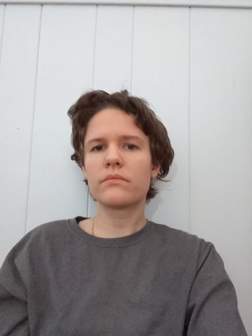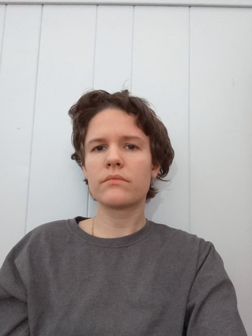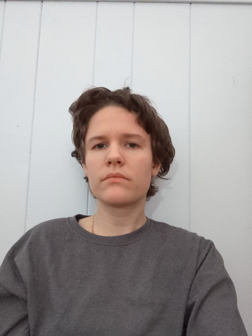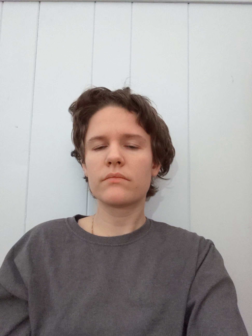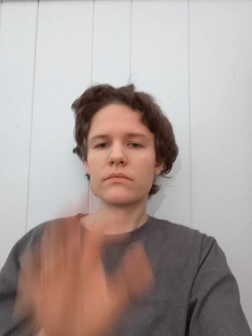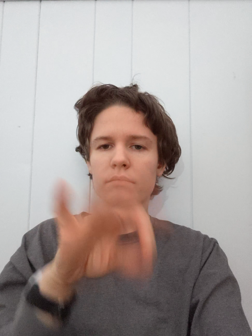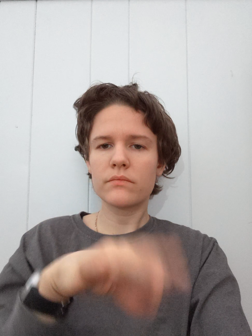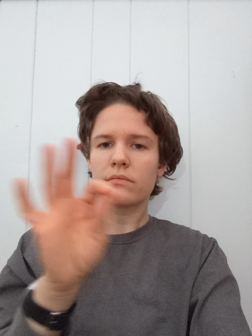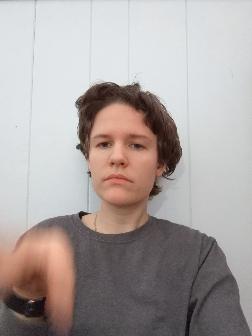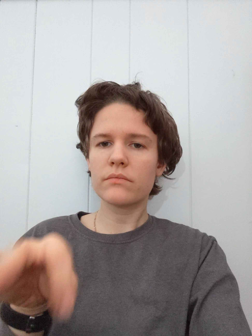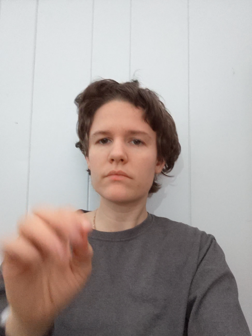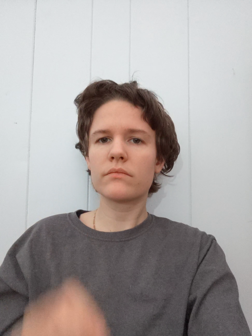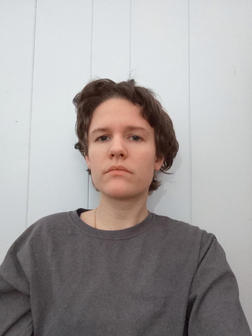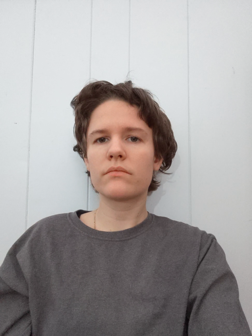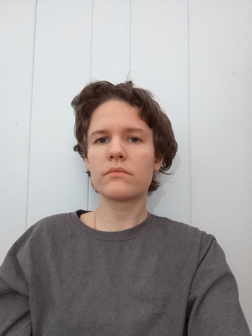french fries